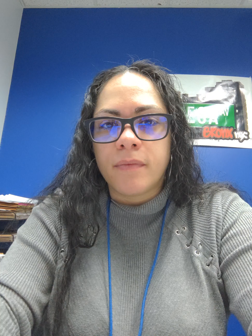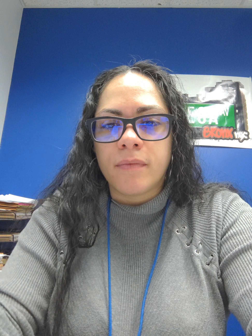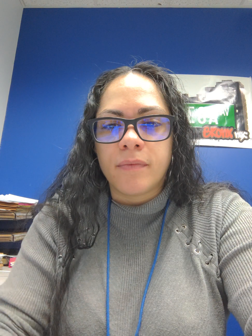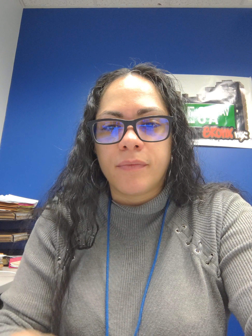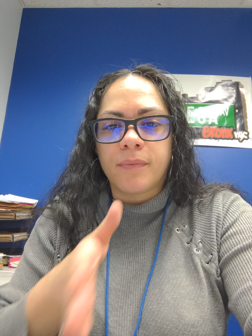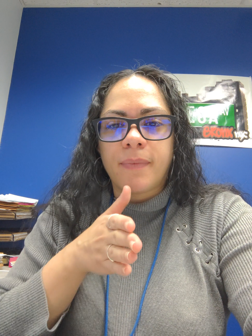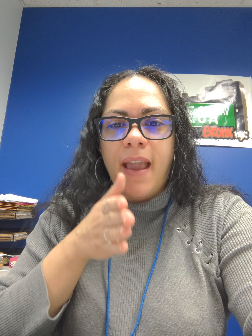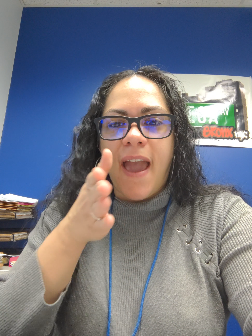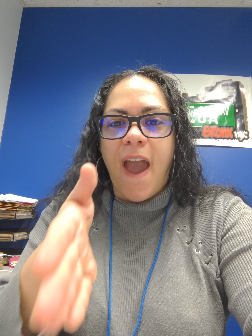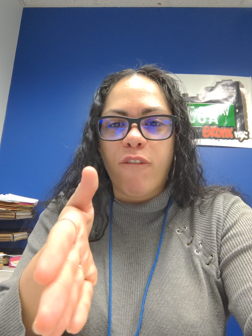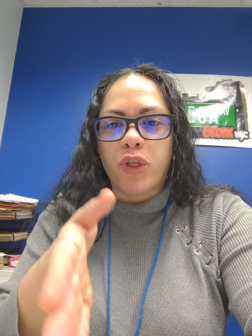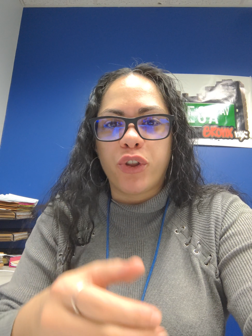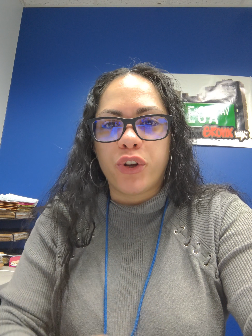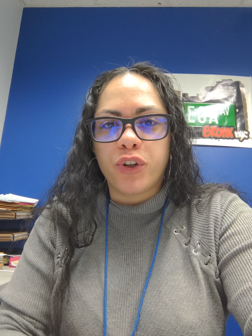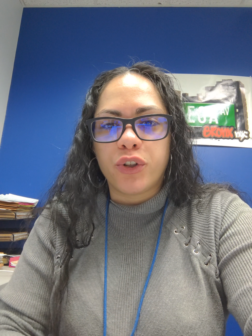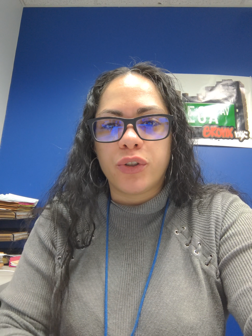after